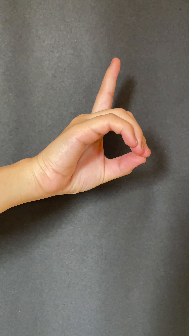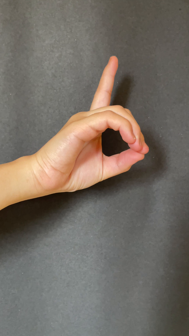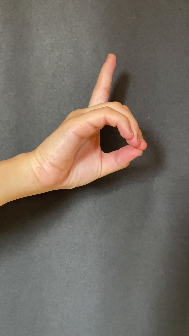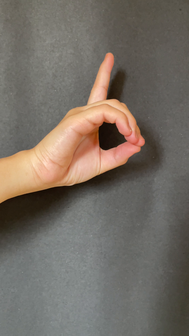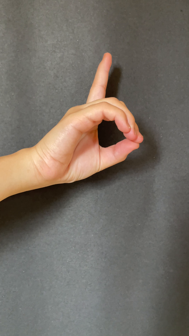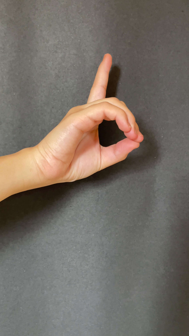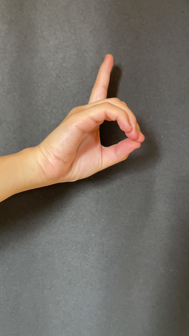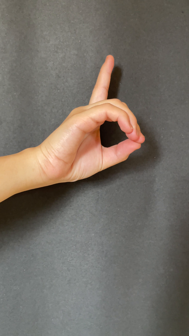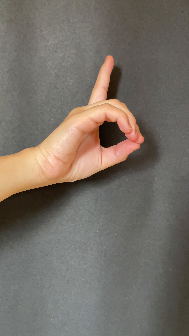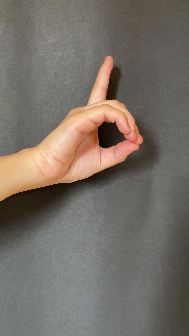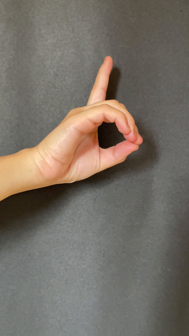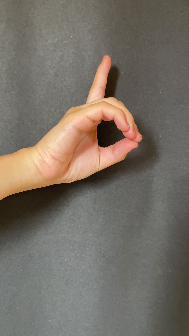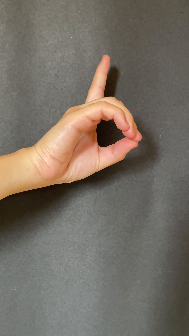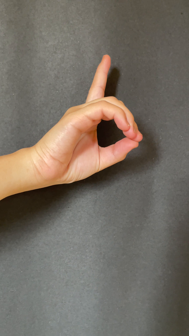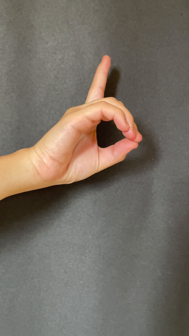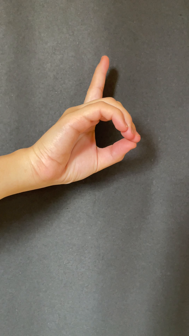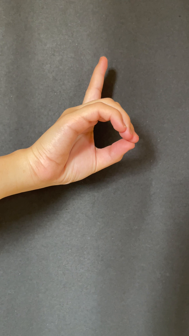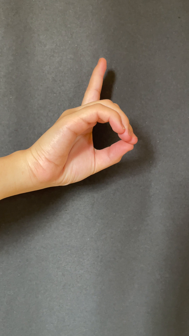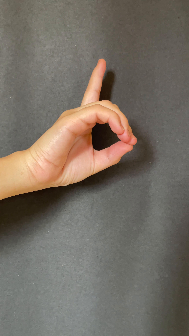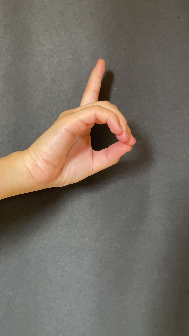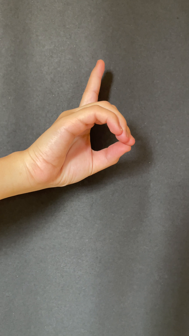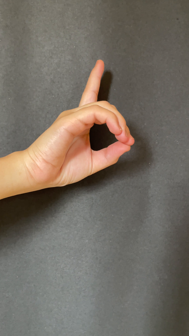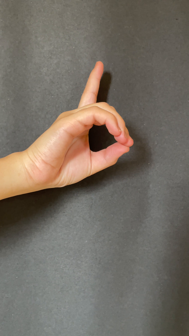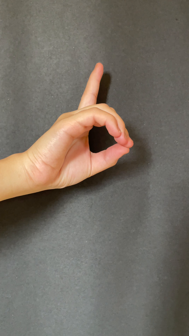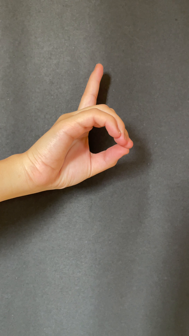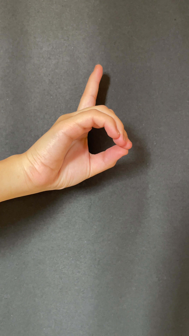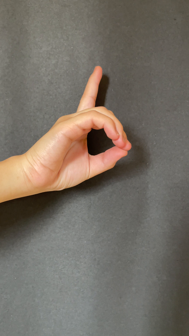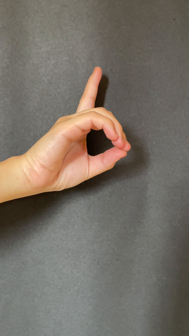ठ